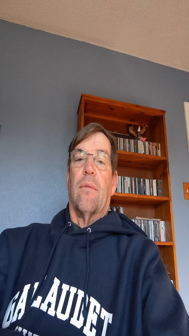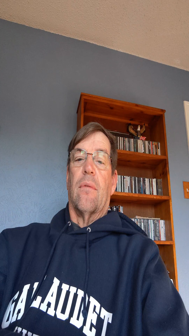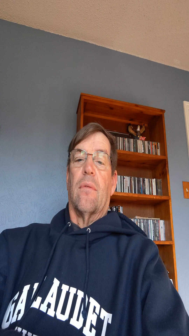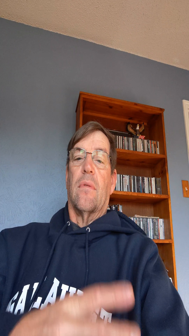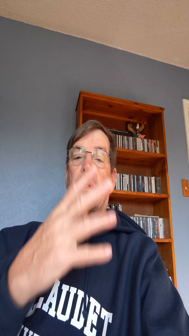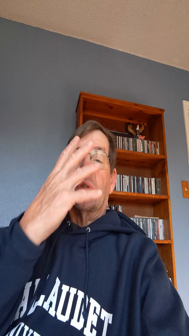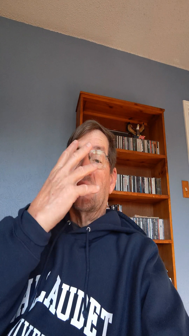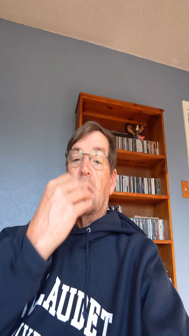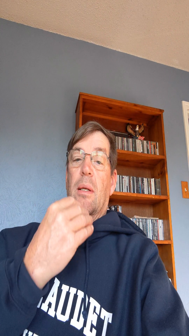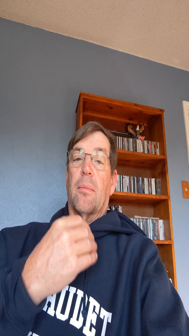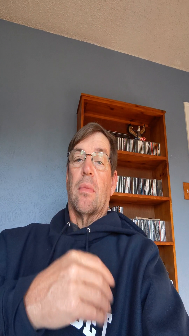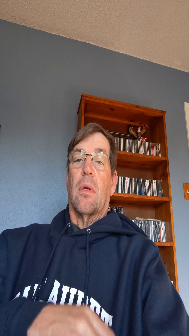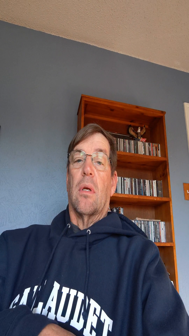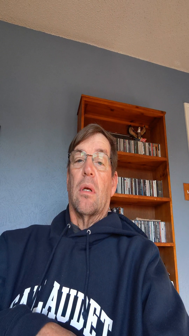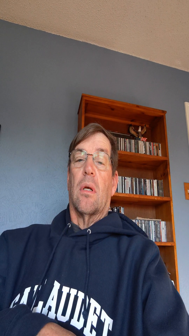sleep